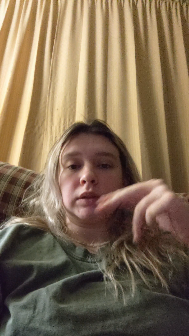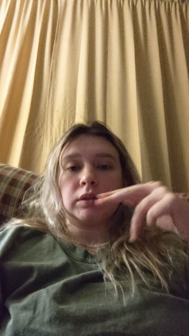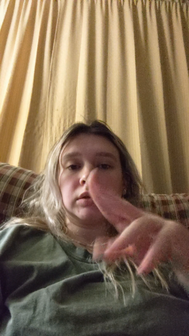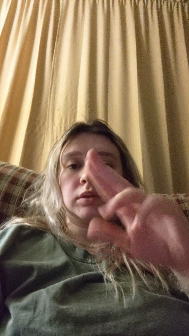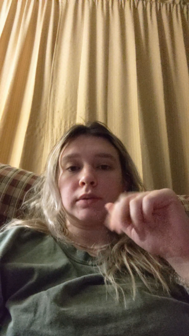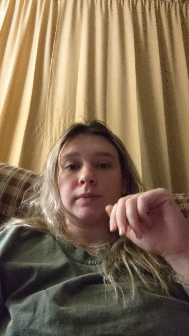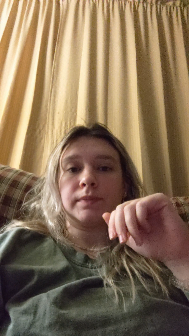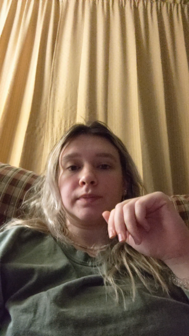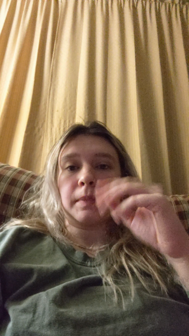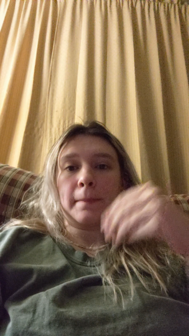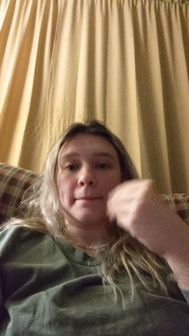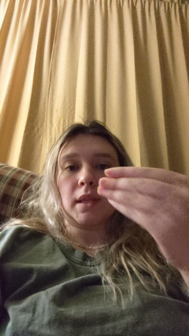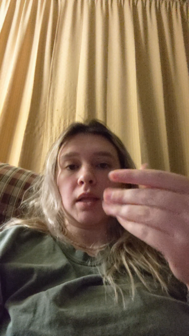buy